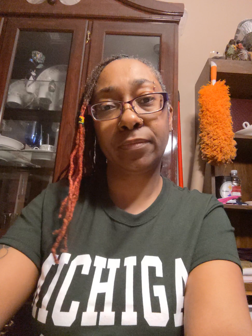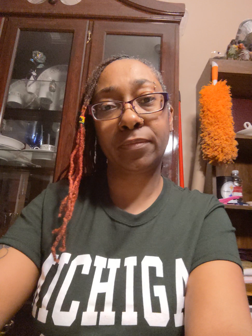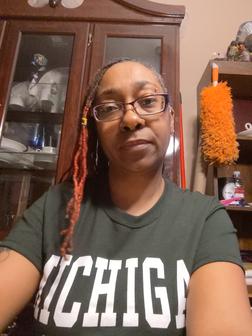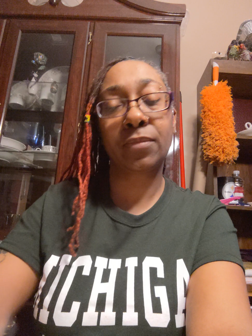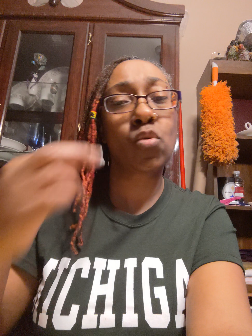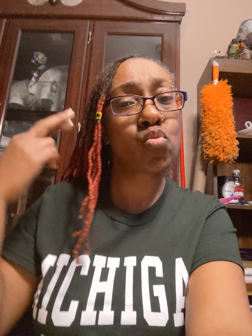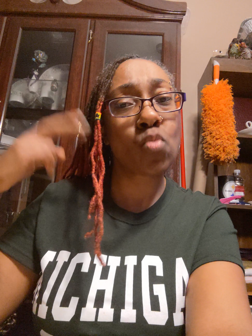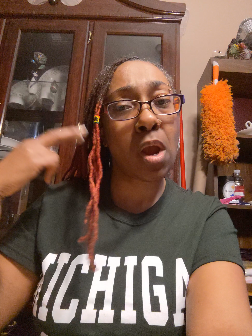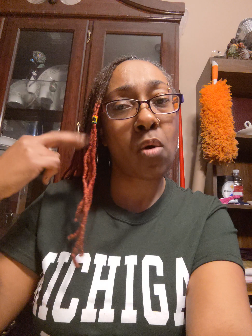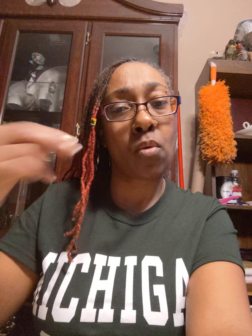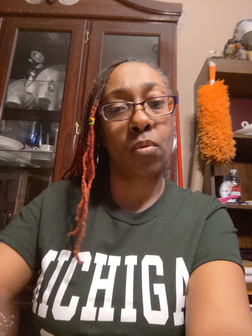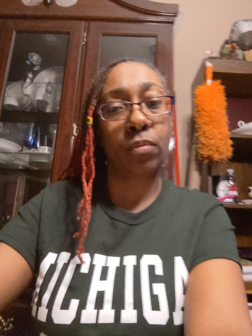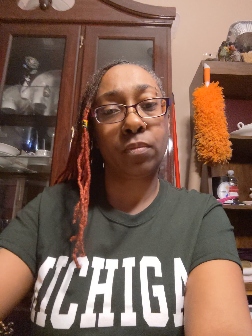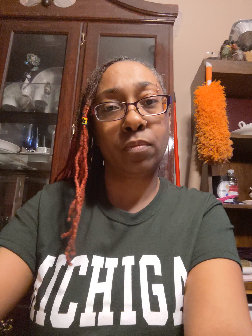radio